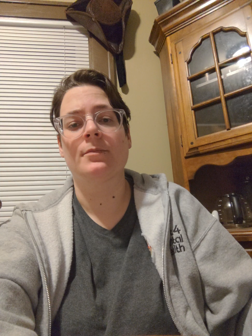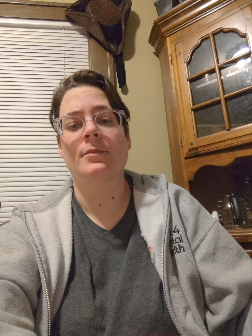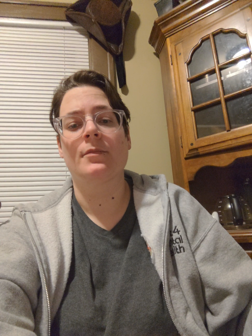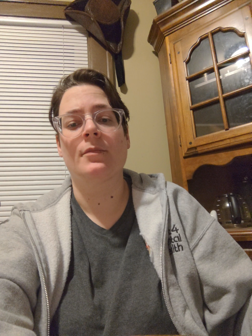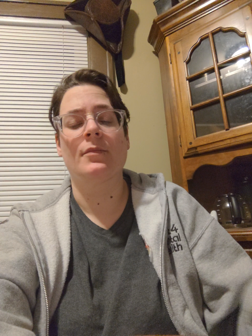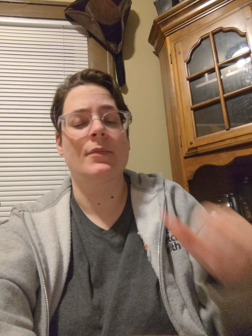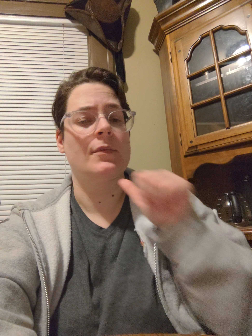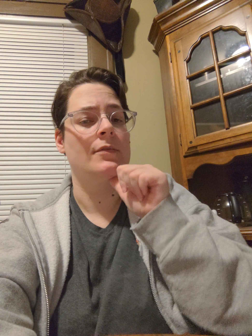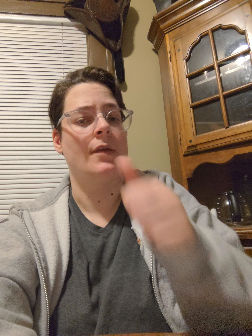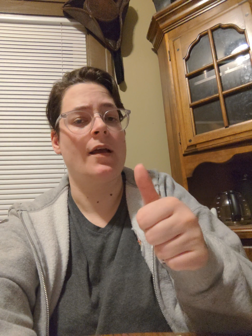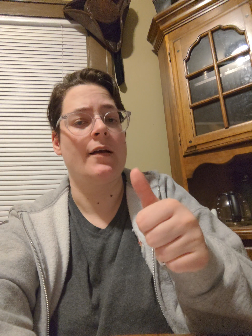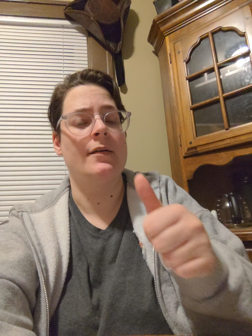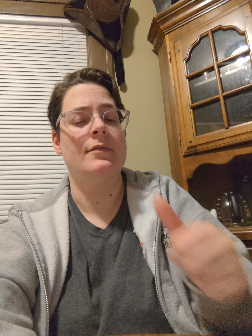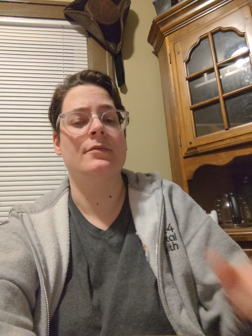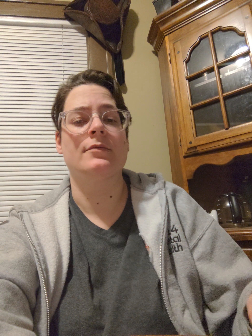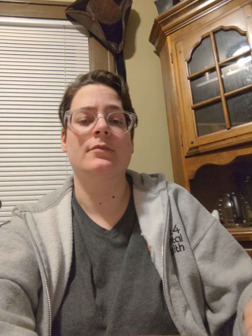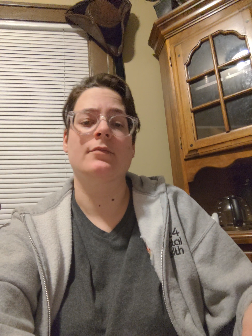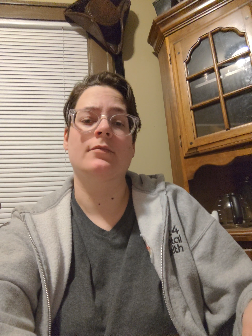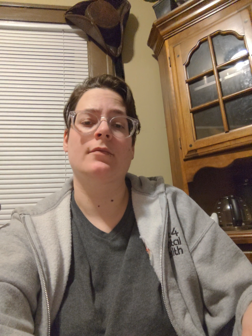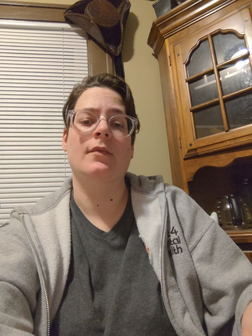not